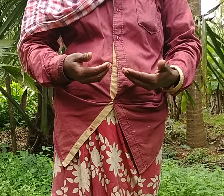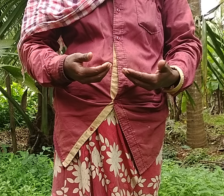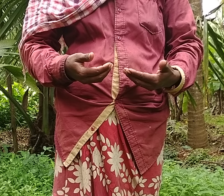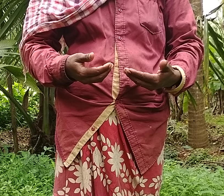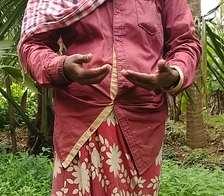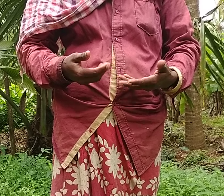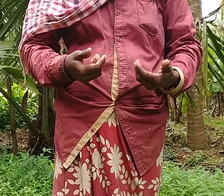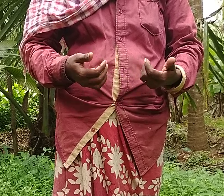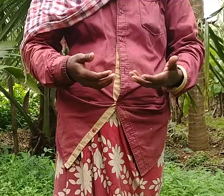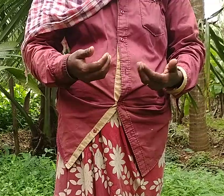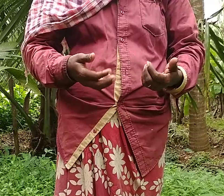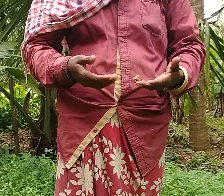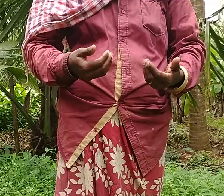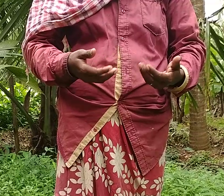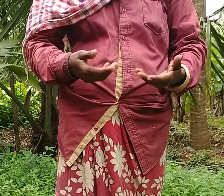Monkey